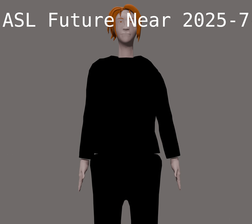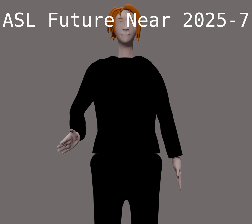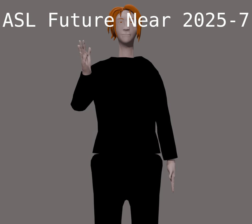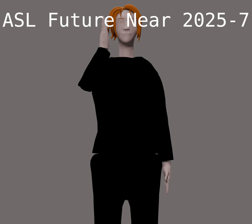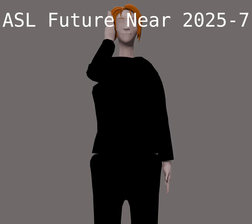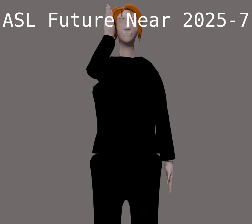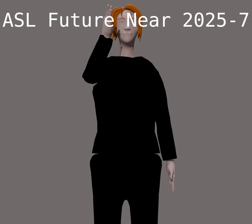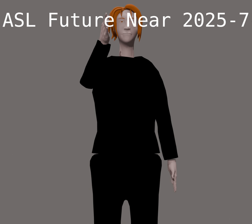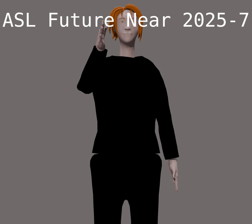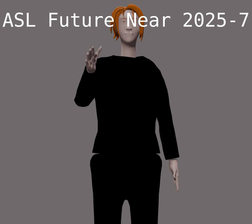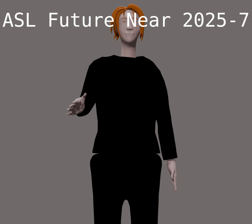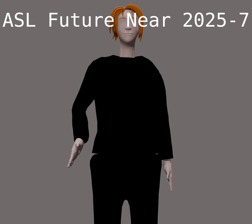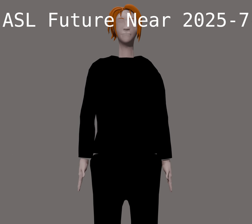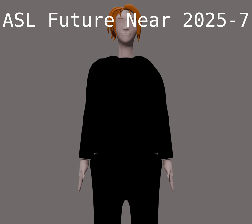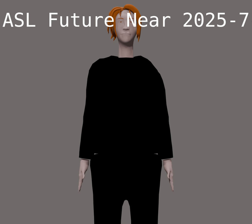Future Near